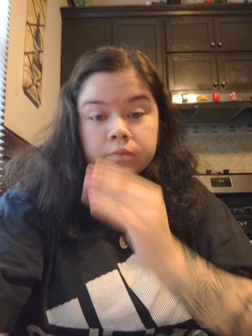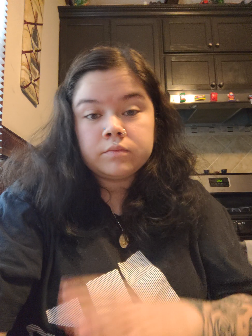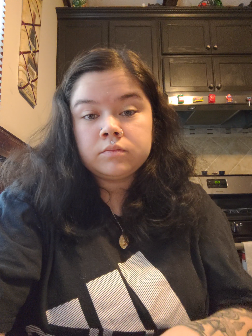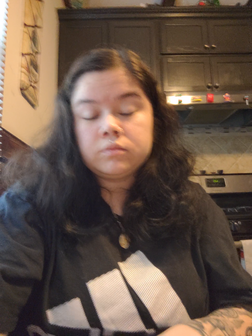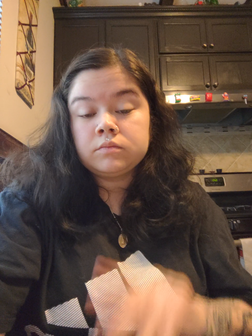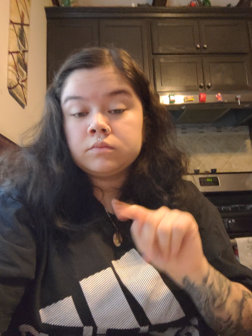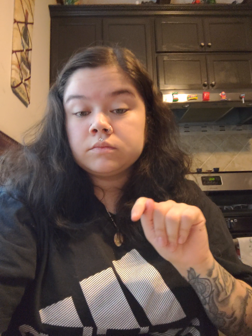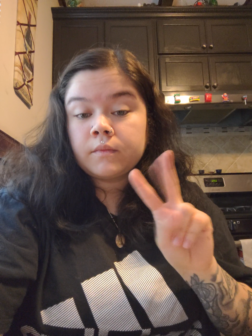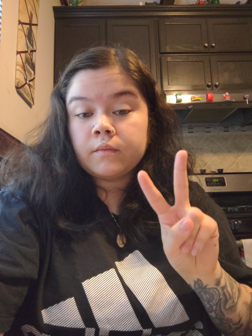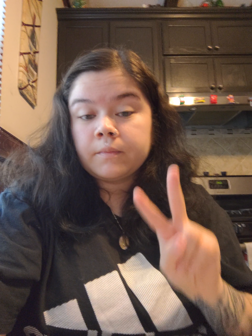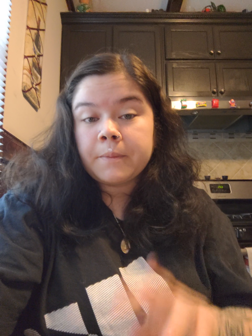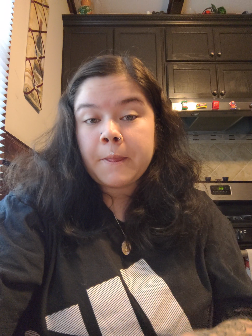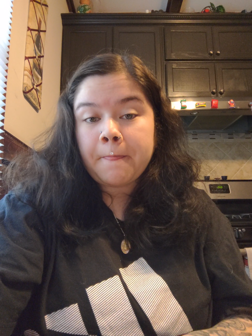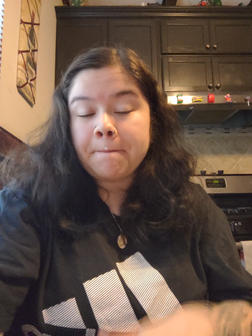TV